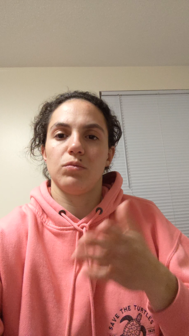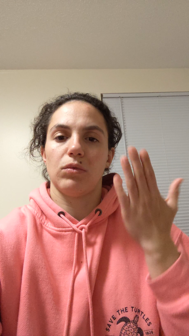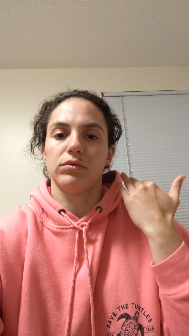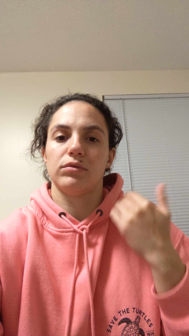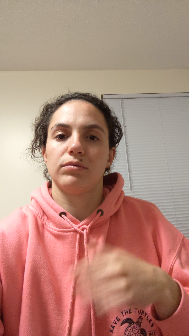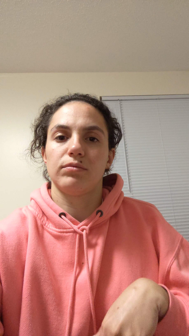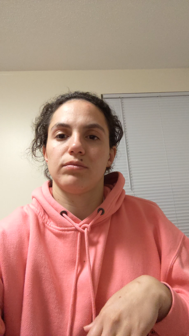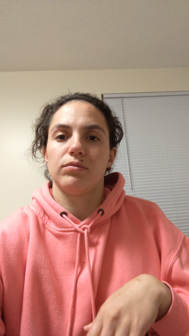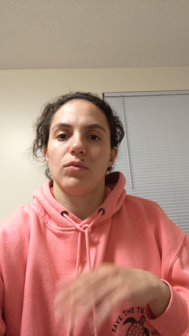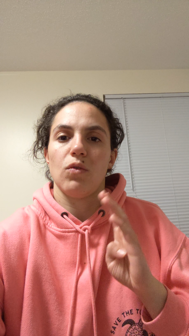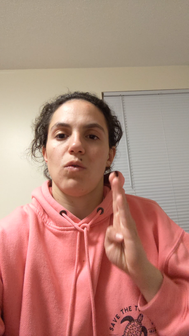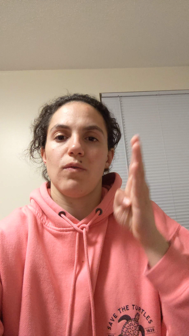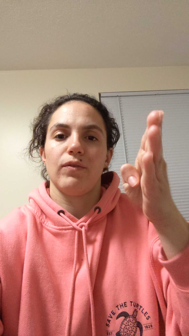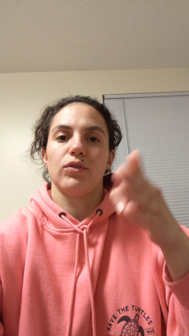over